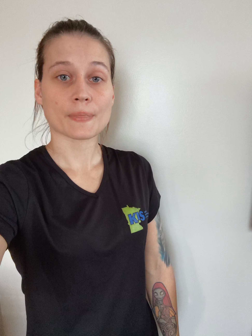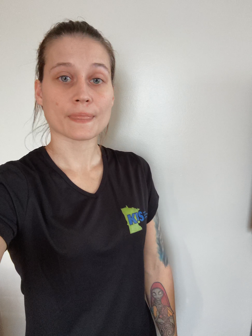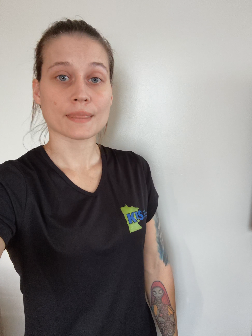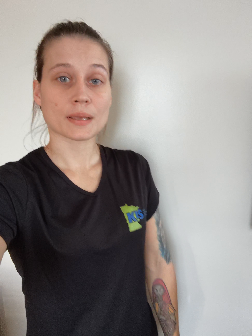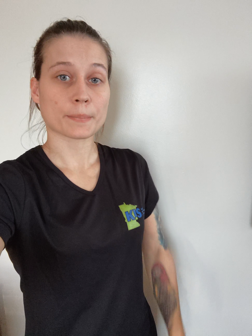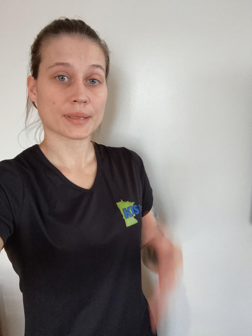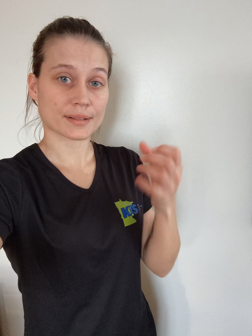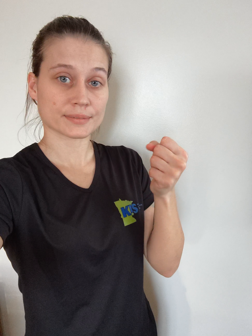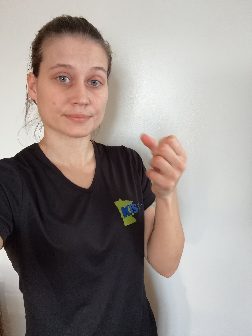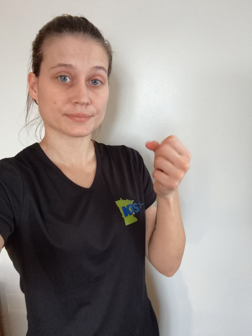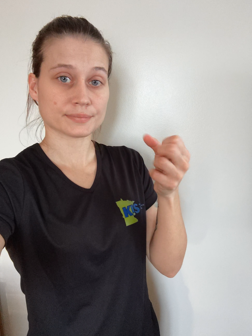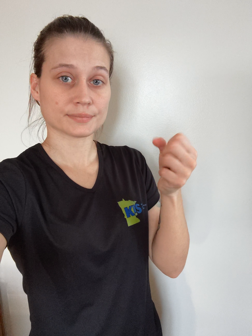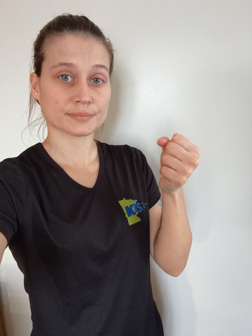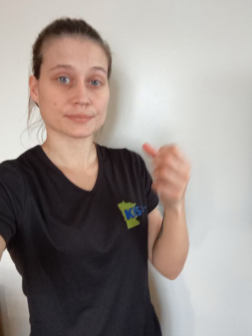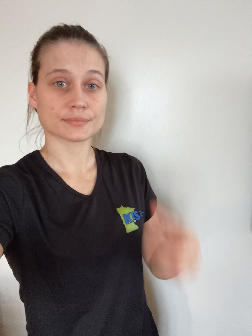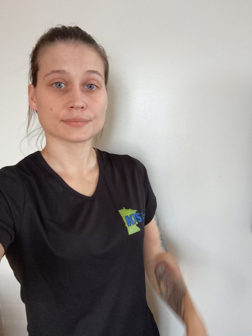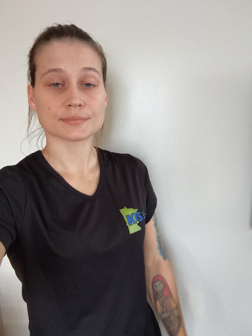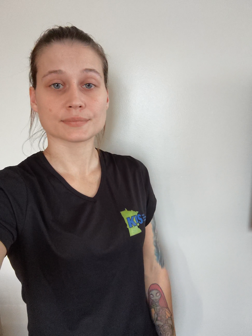milk